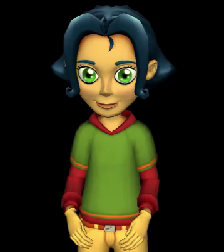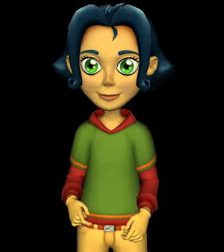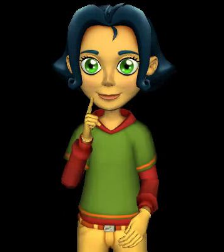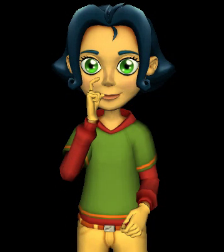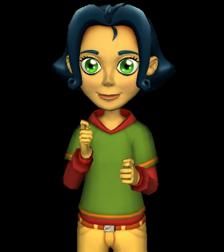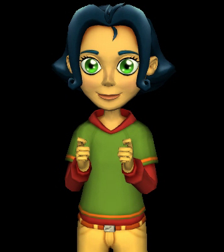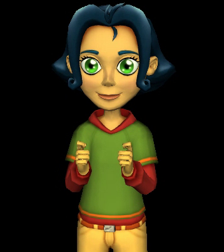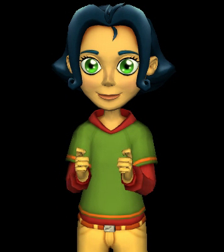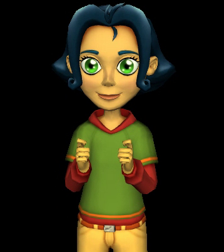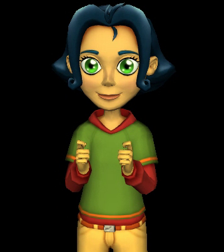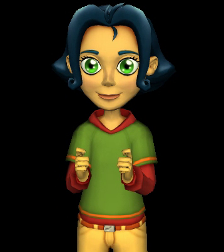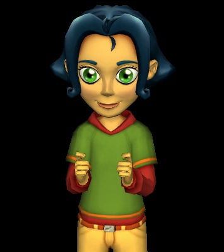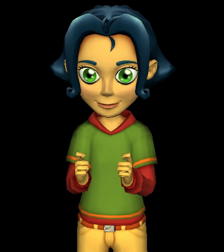ينتبه